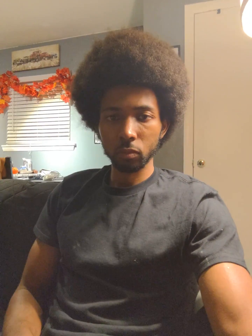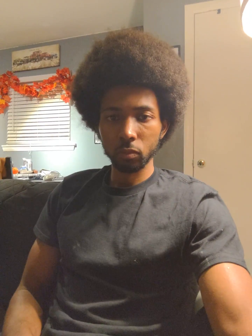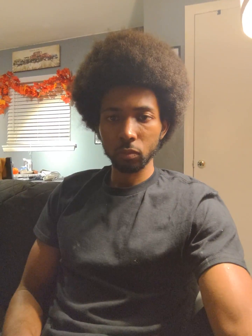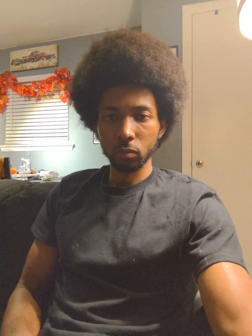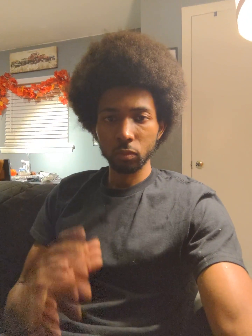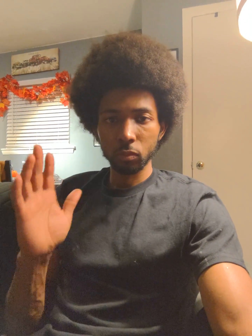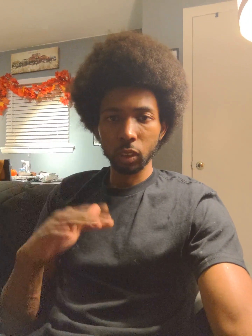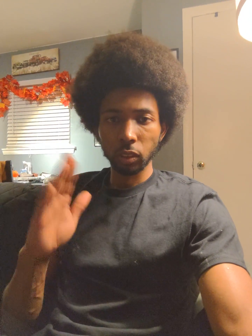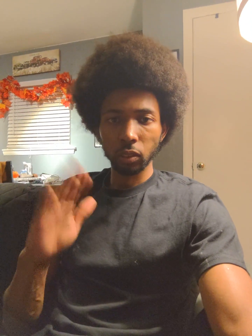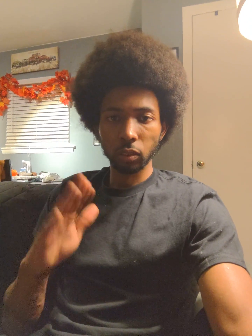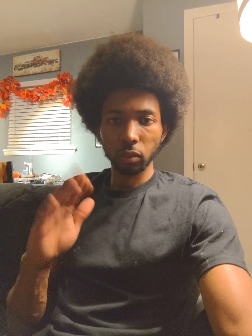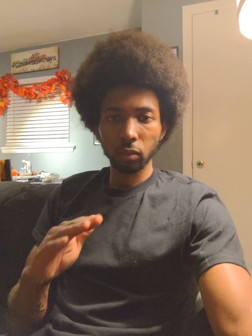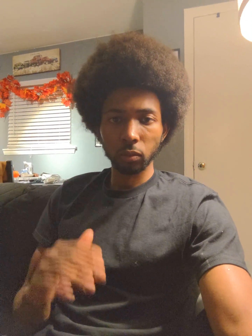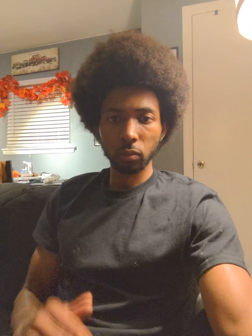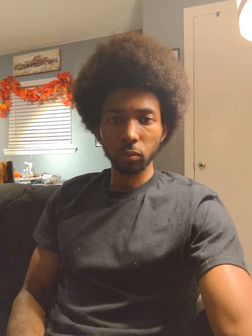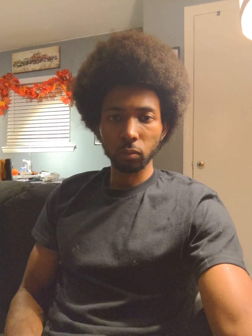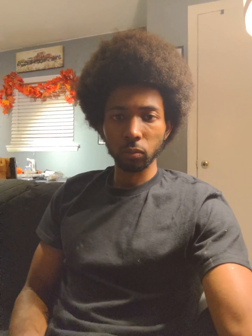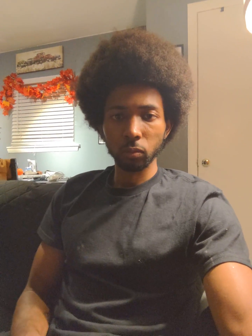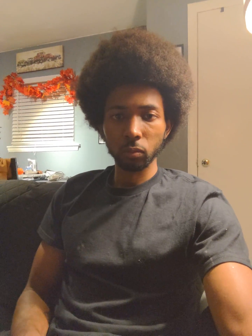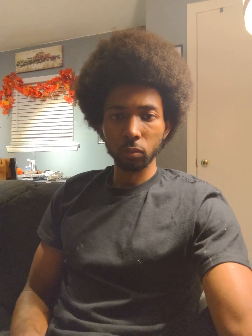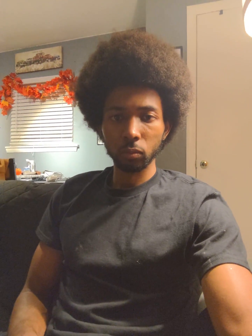clap